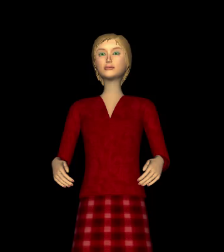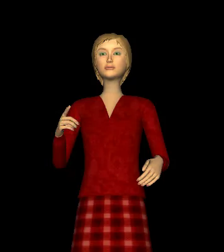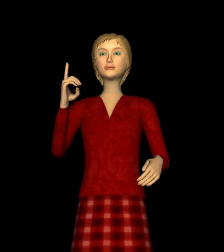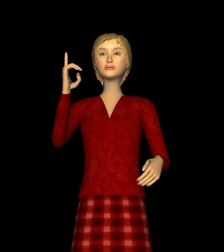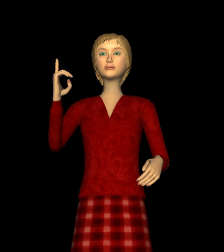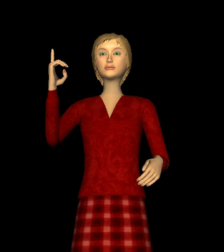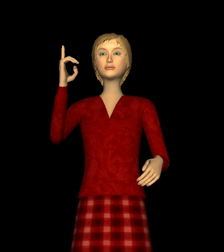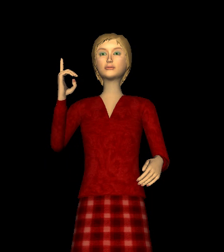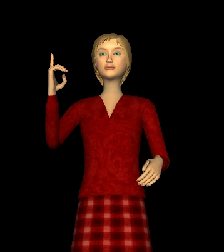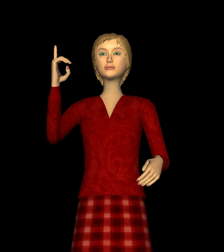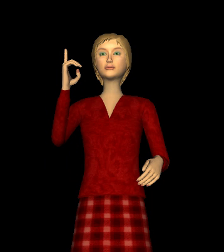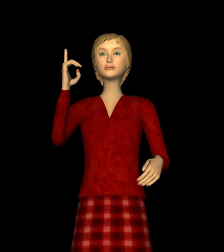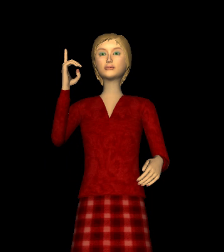الأحد